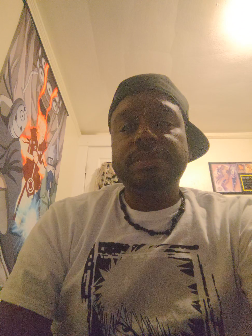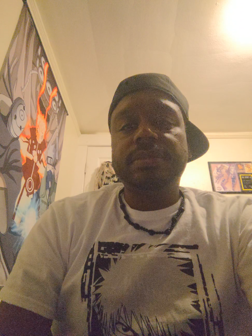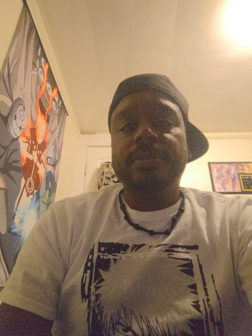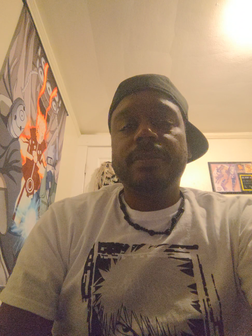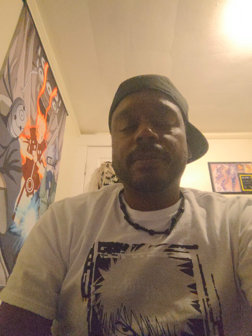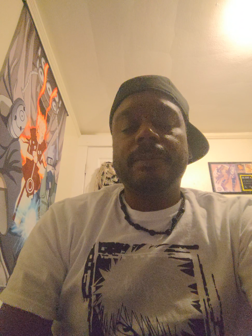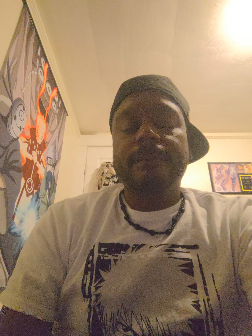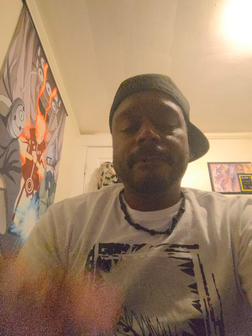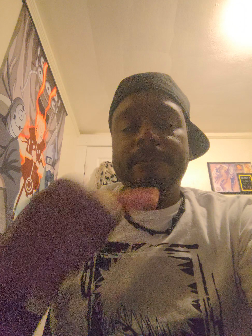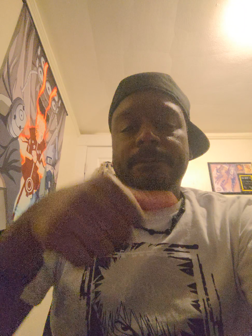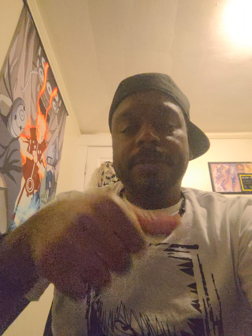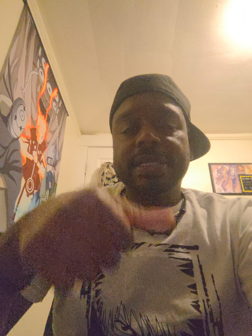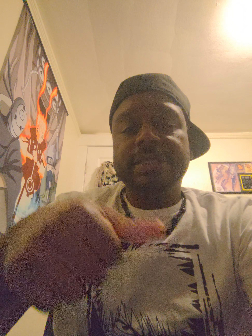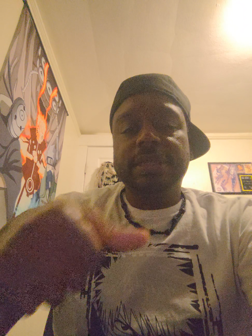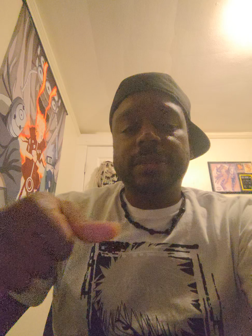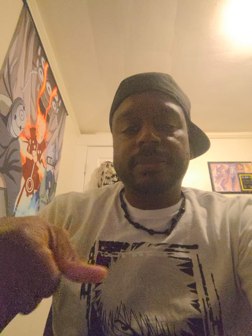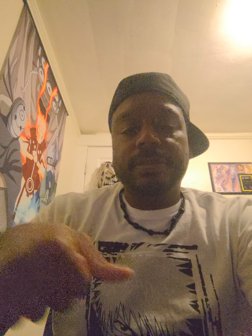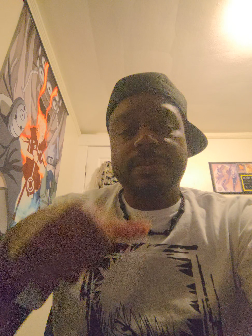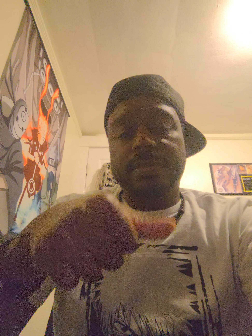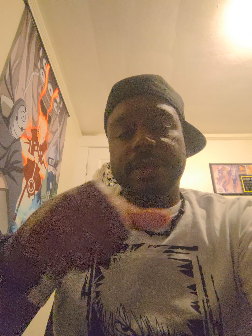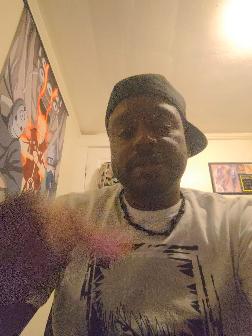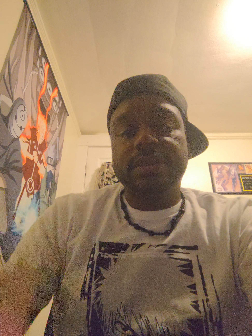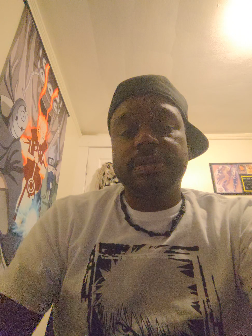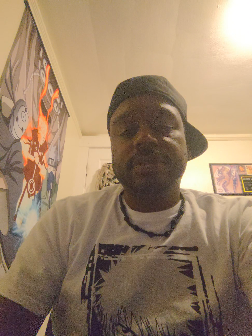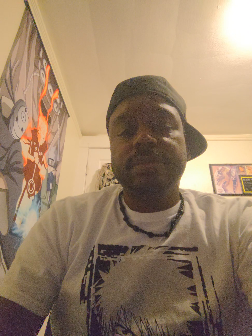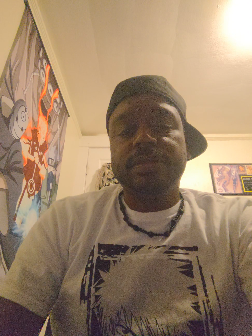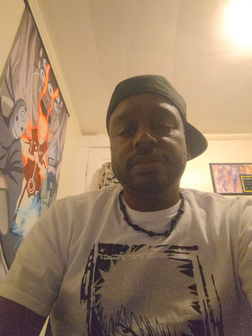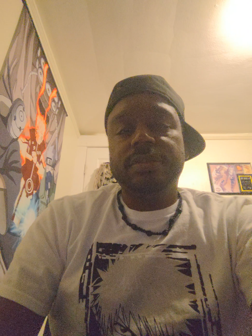puzzle